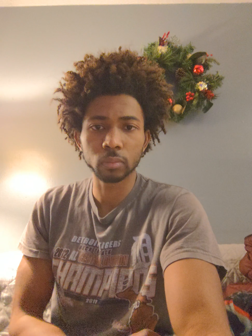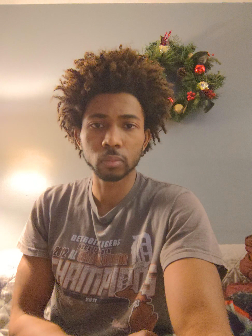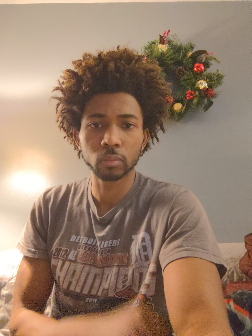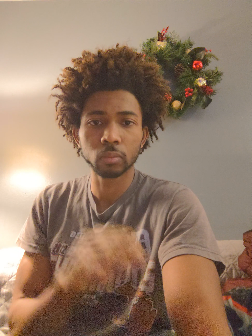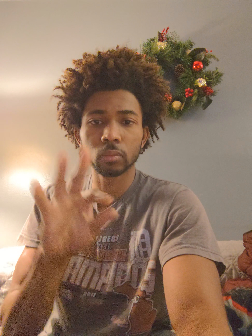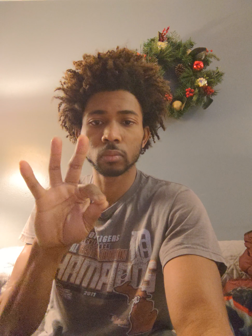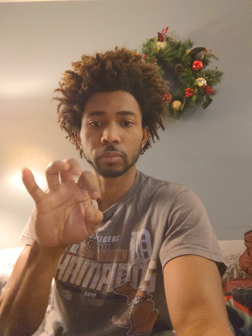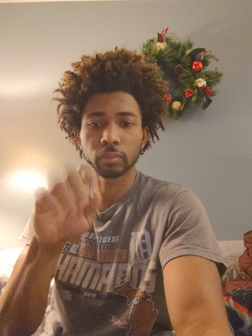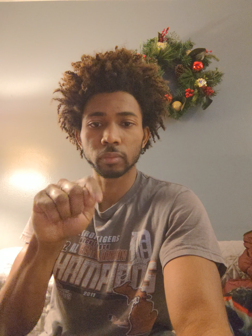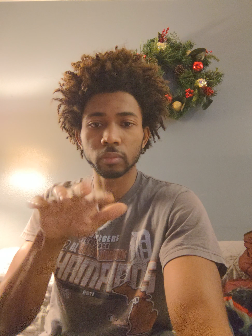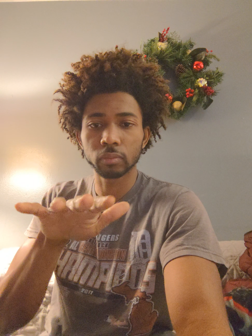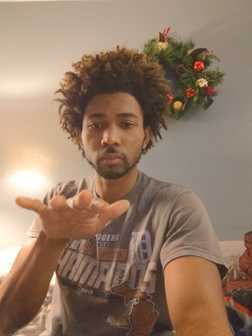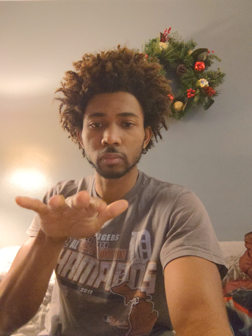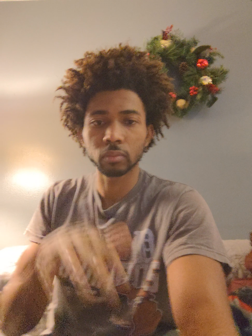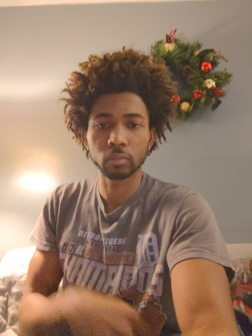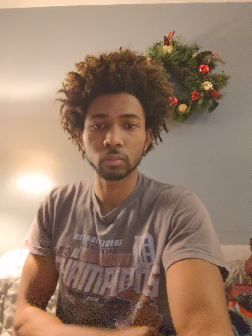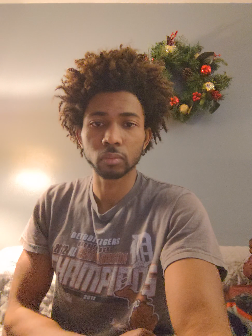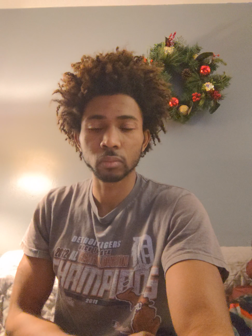feet